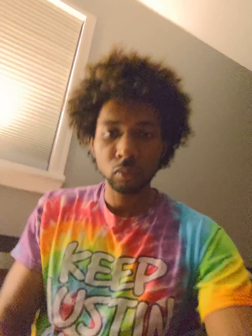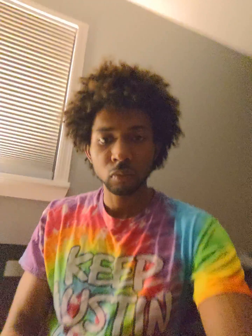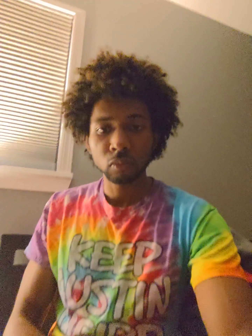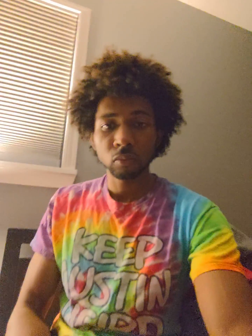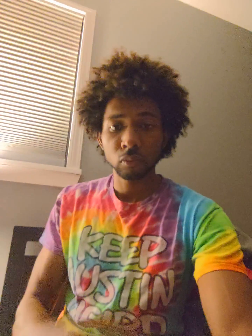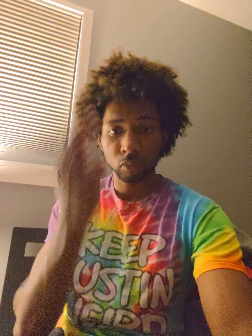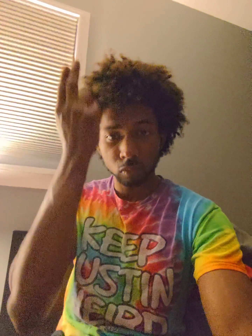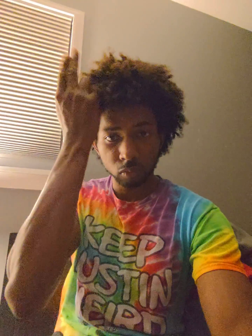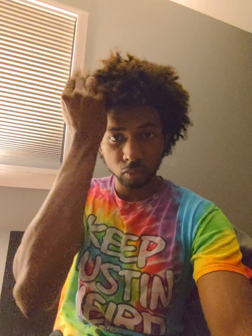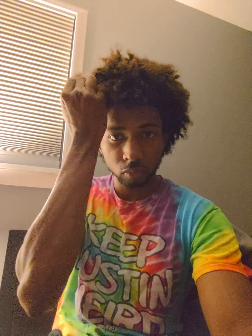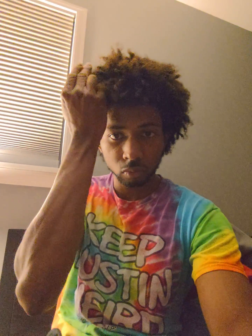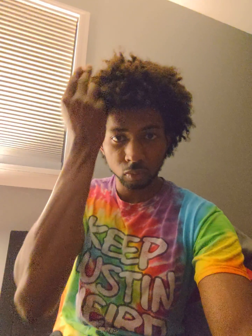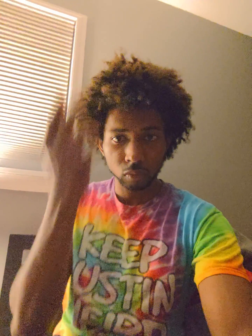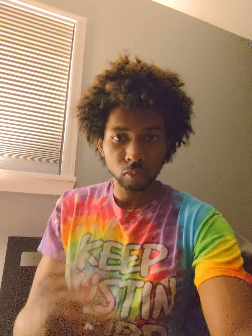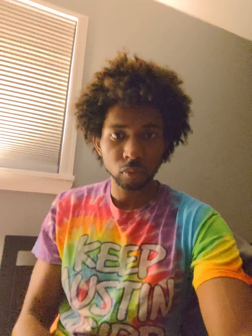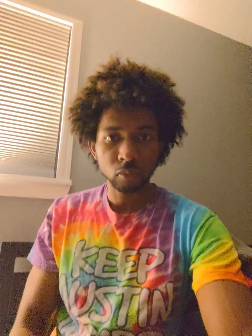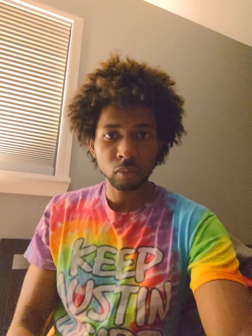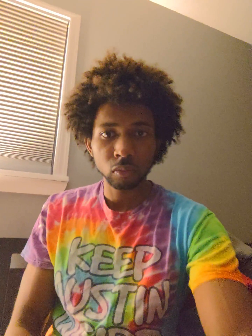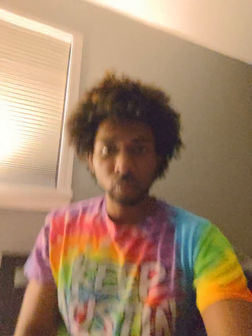rabbit